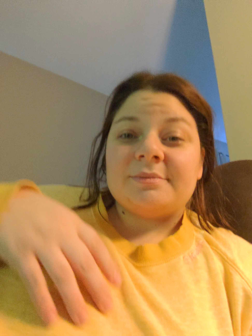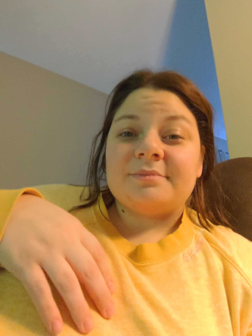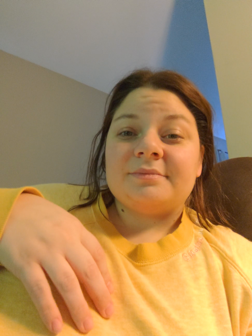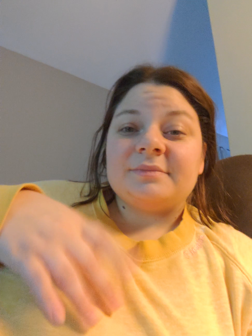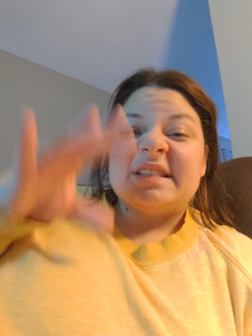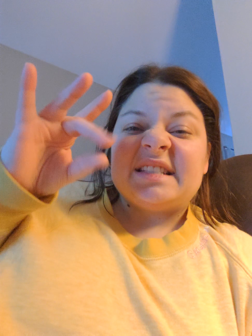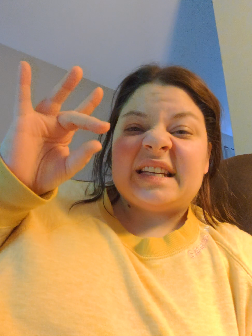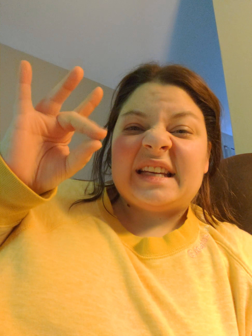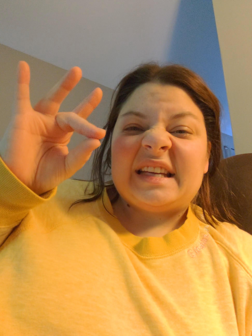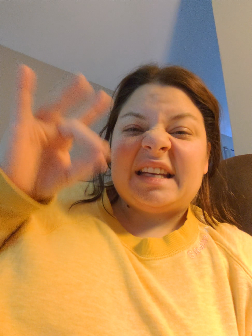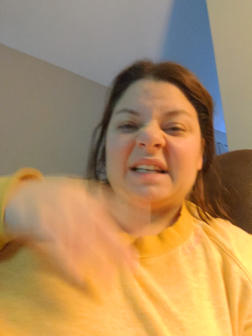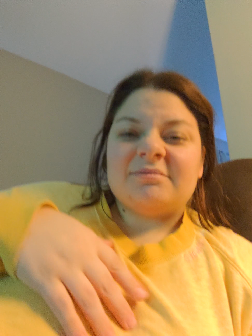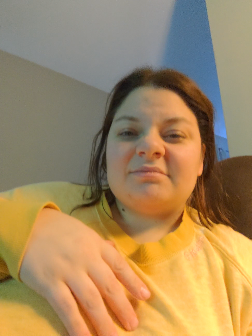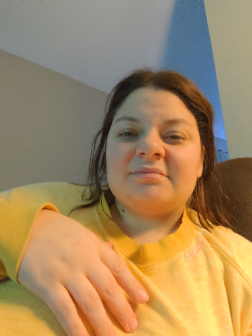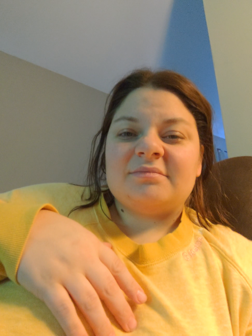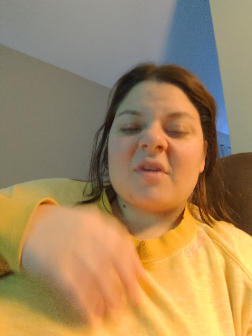sticky